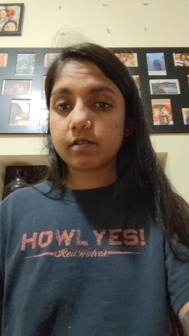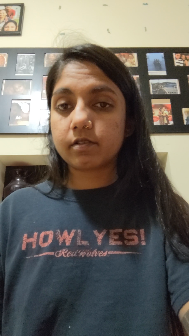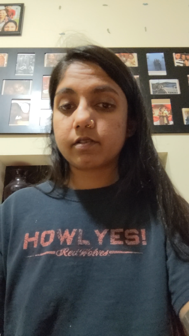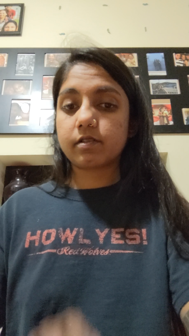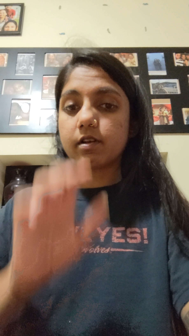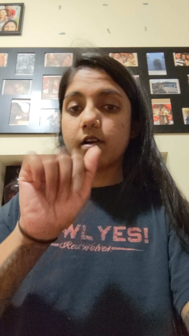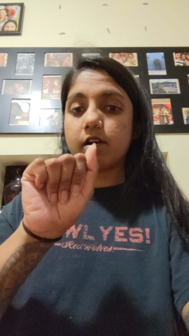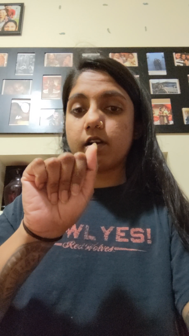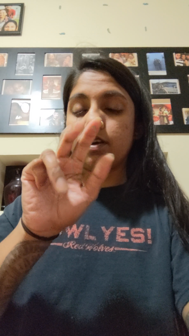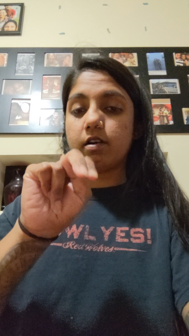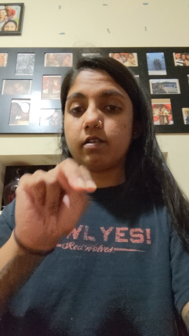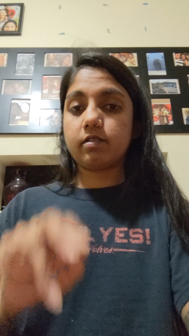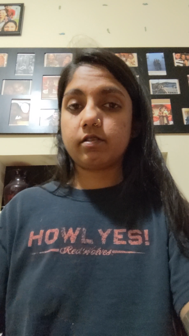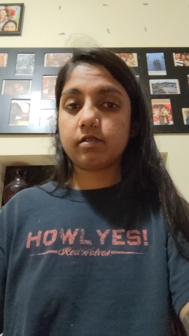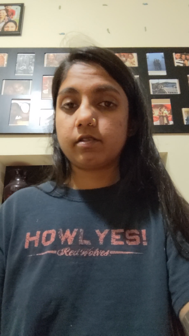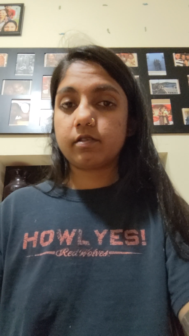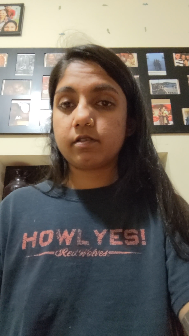an